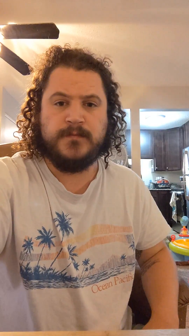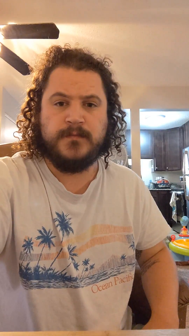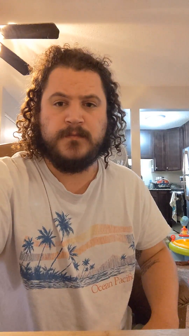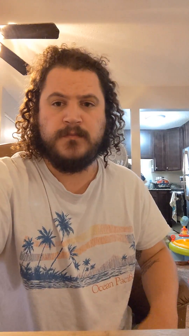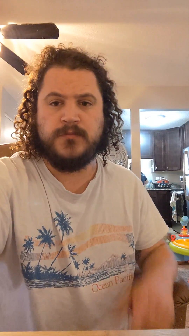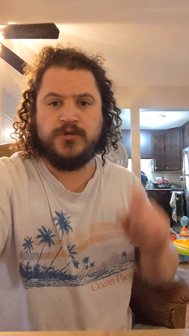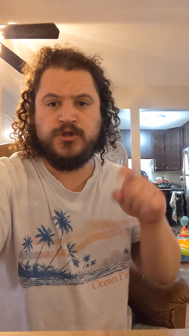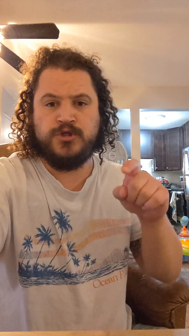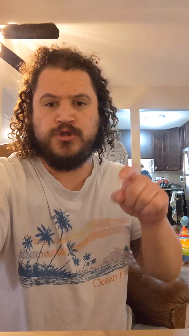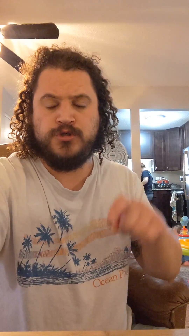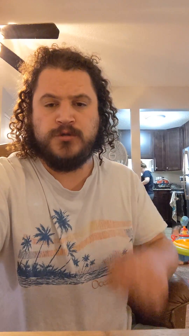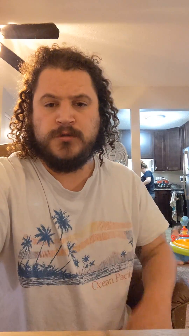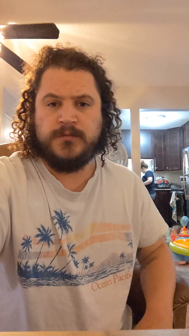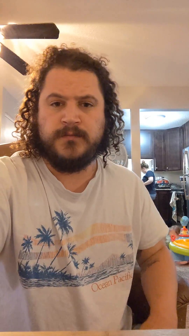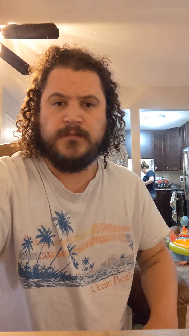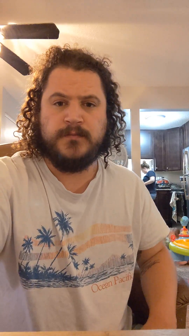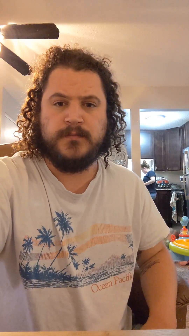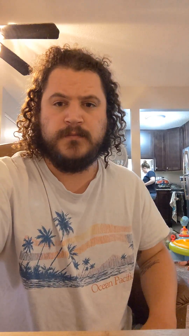should